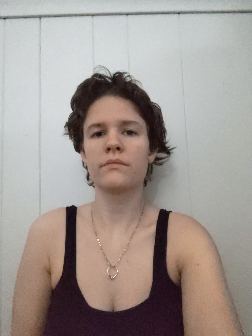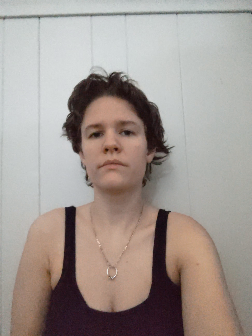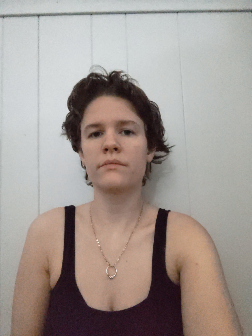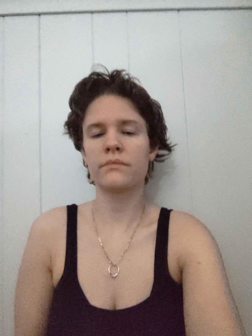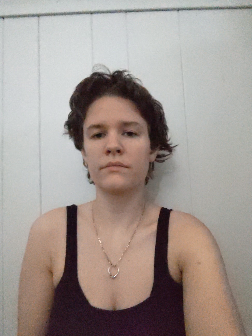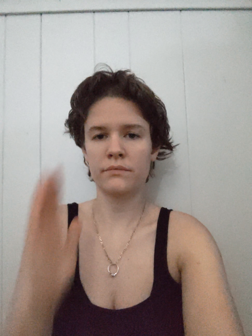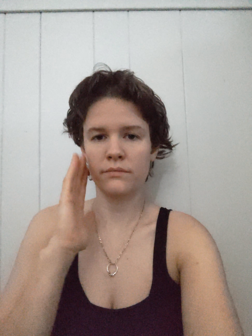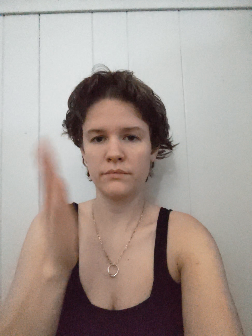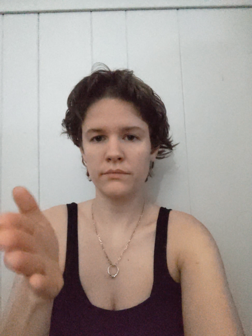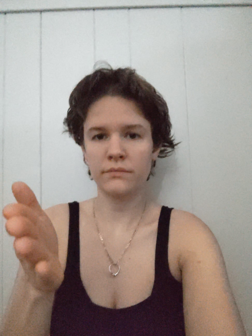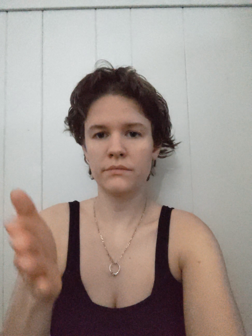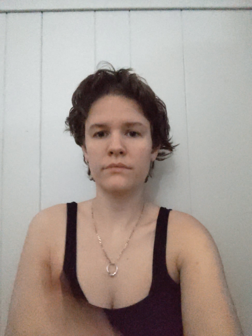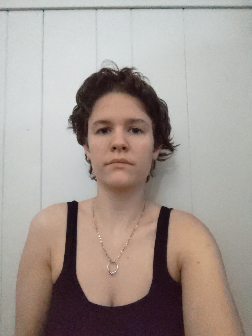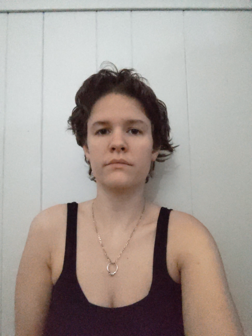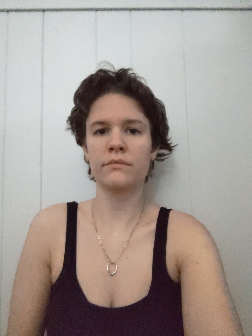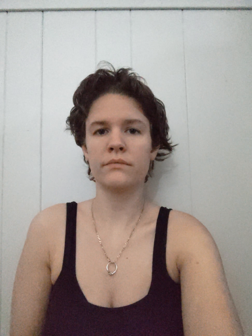will